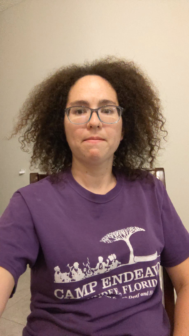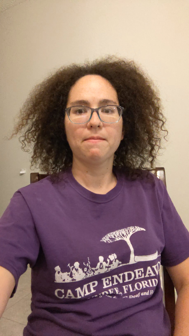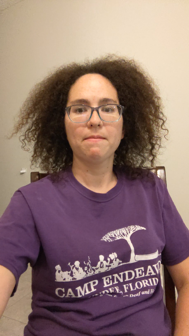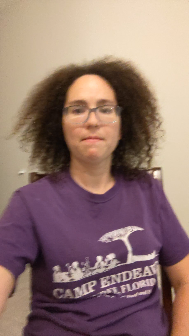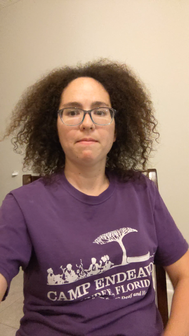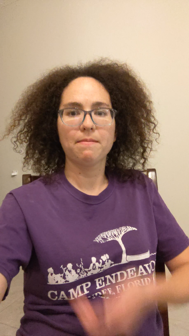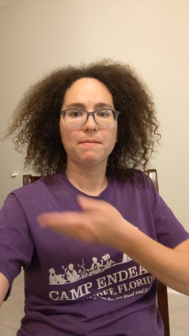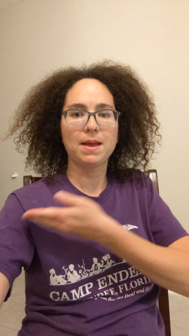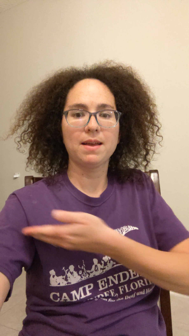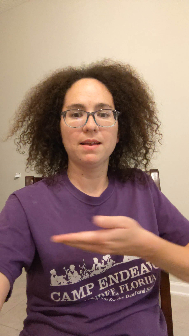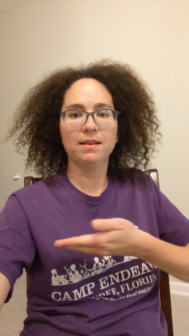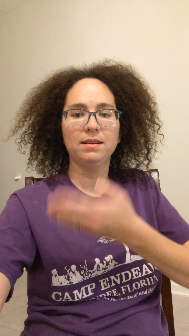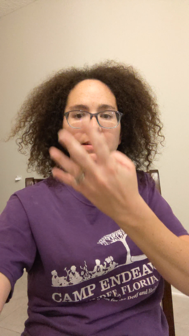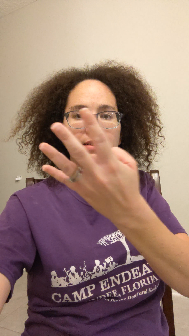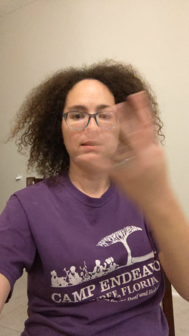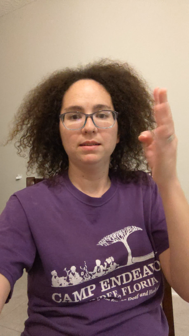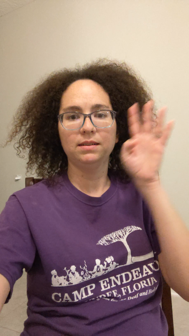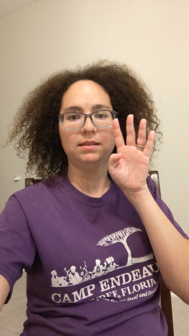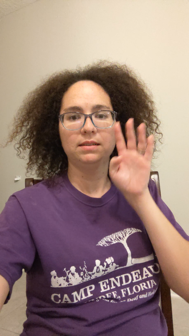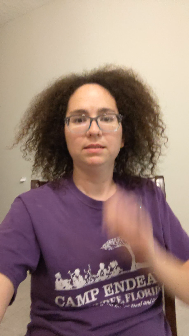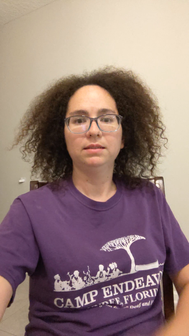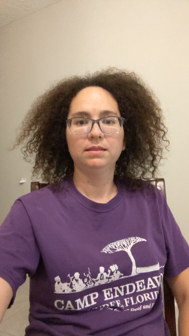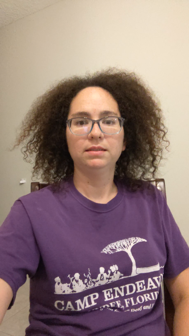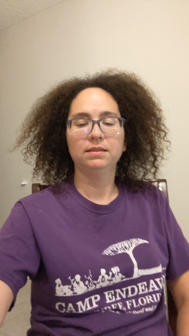crib